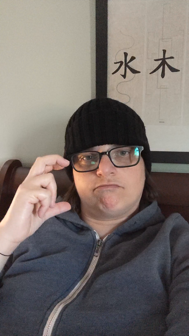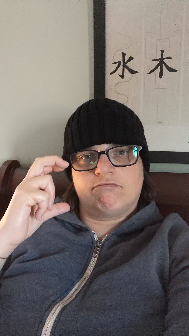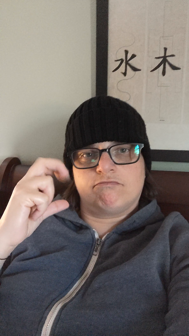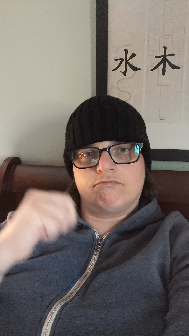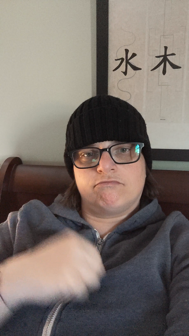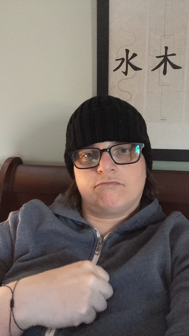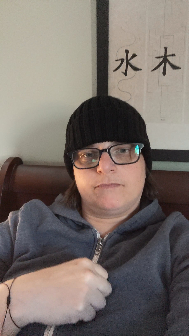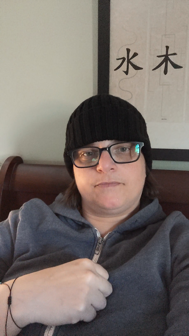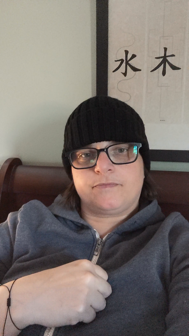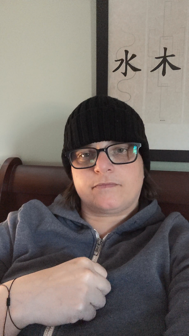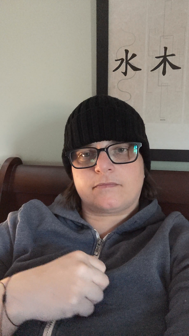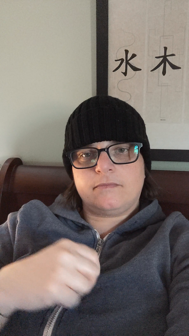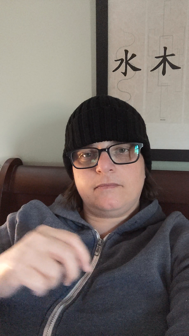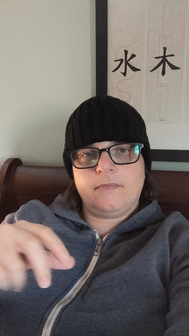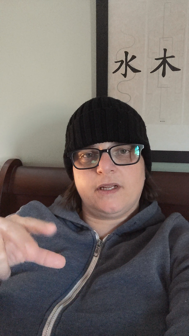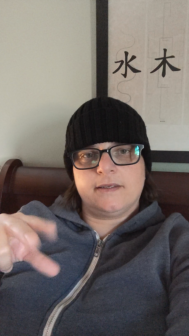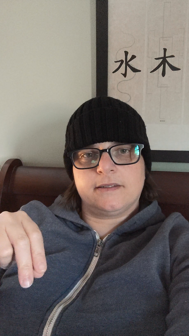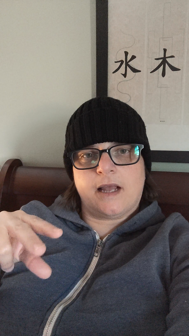diaper